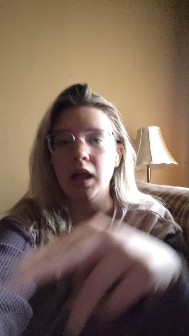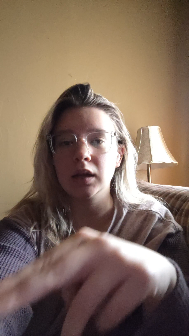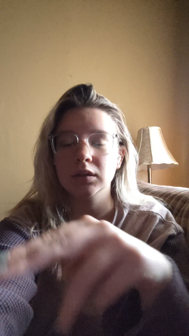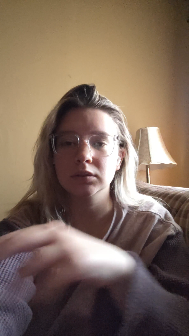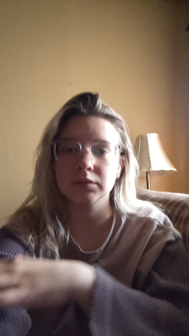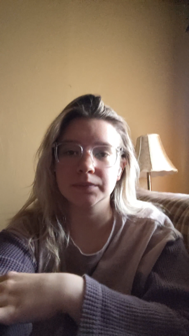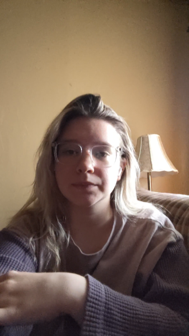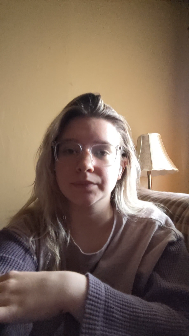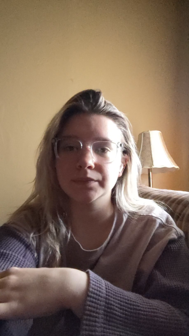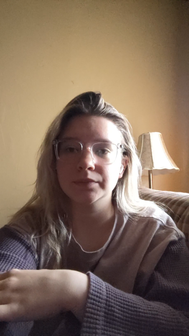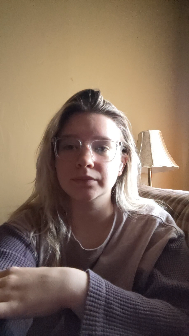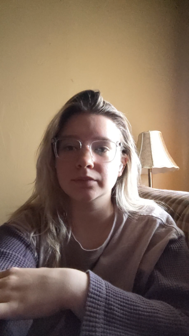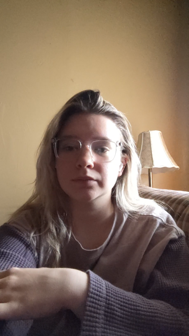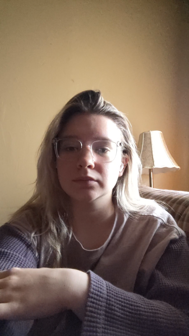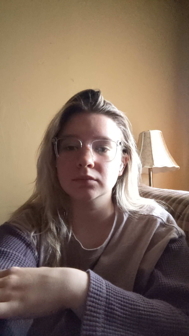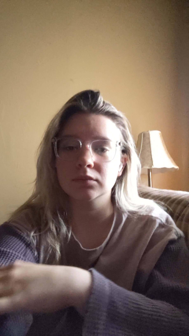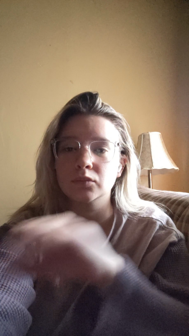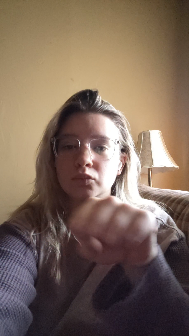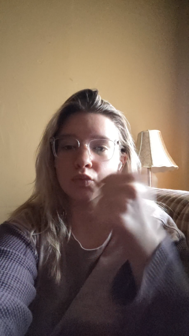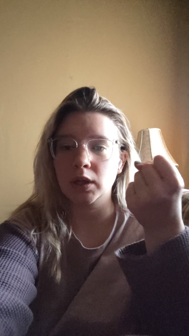break